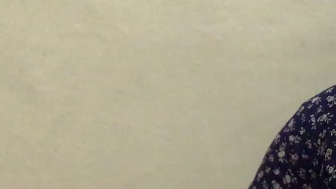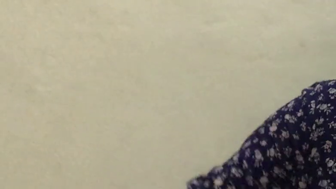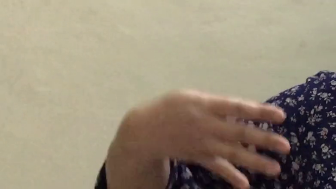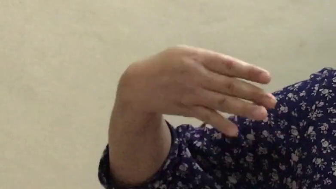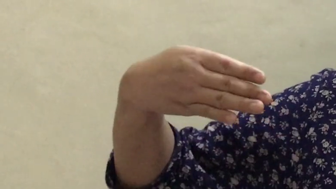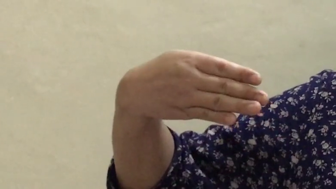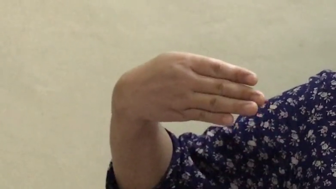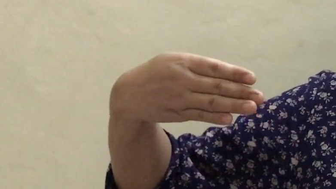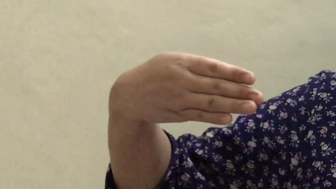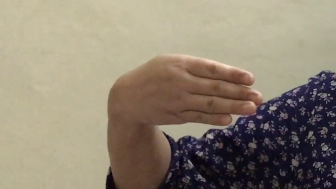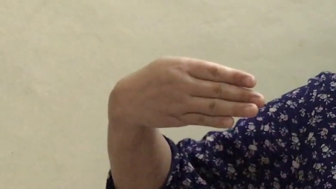ह